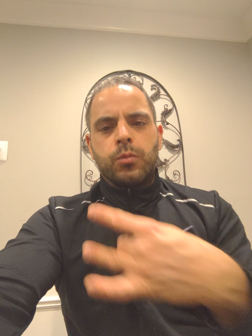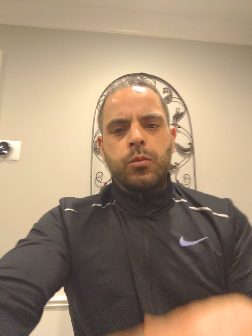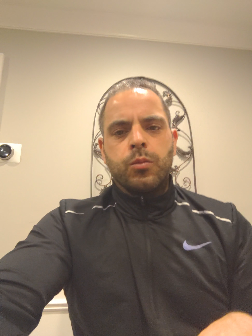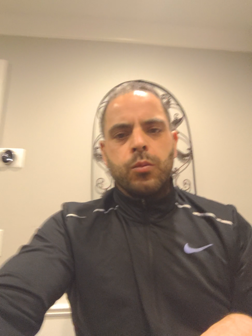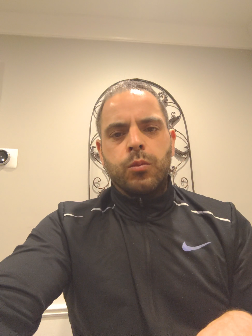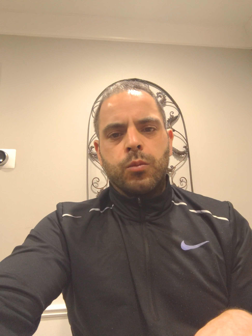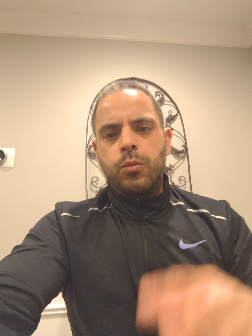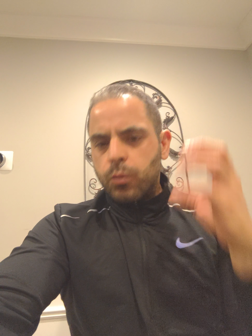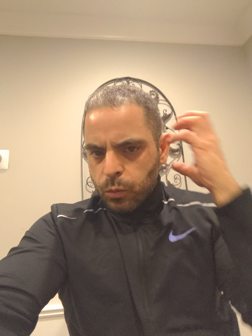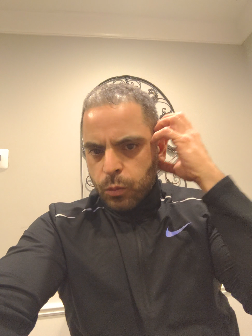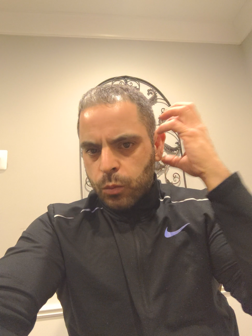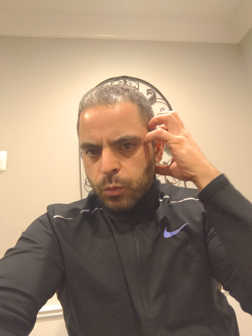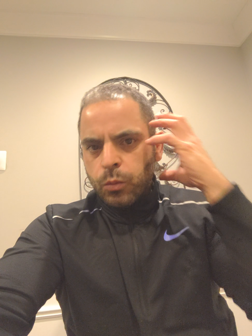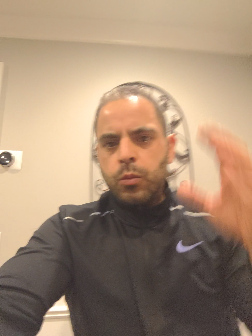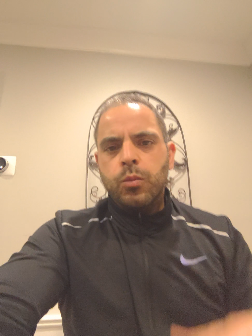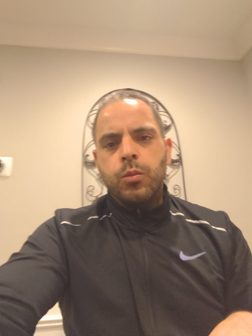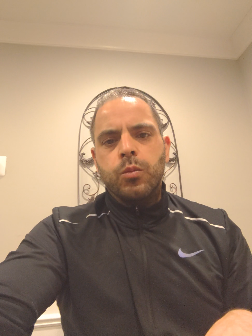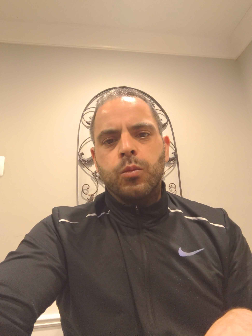radio